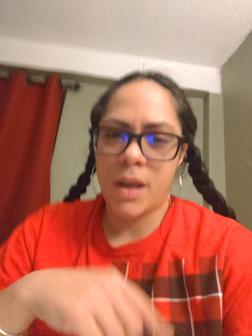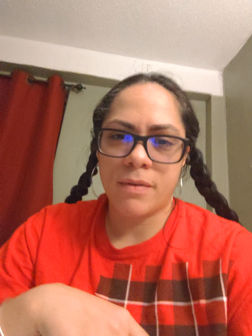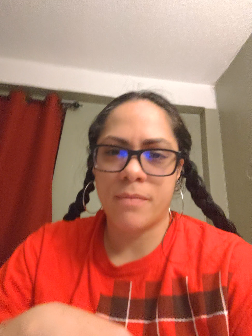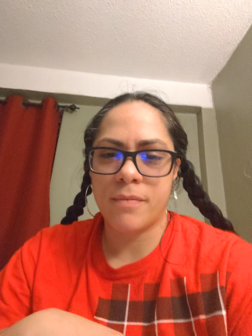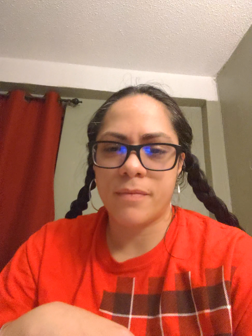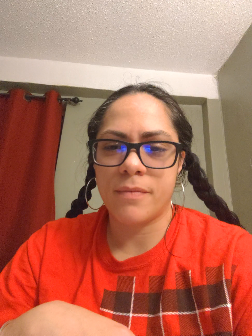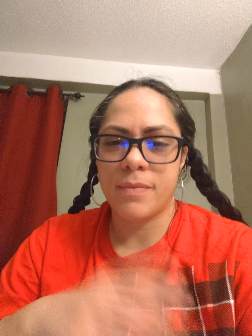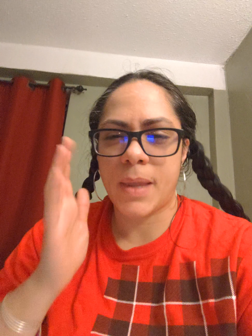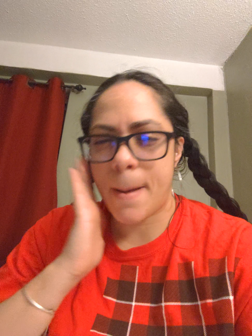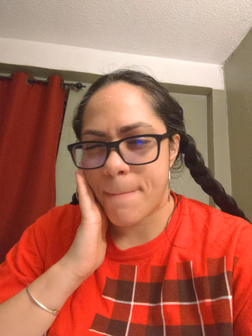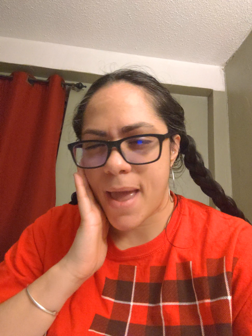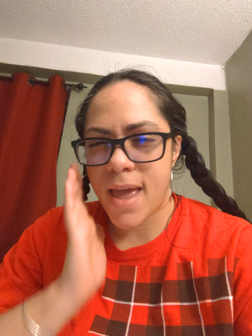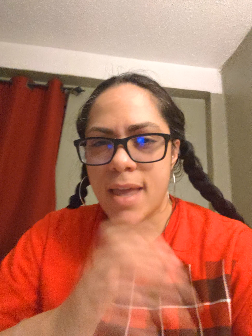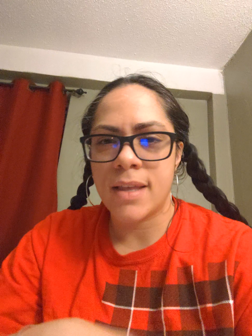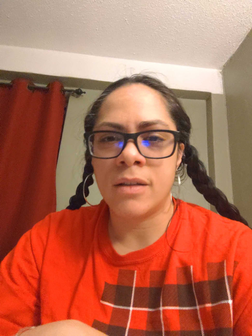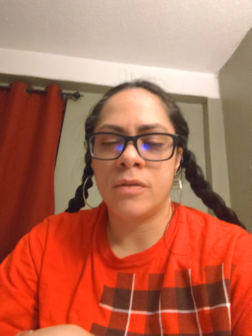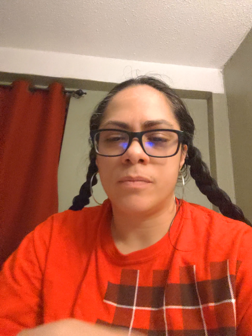bed